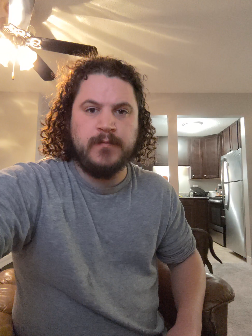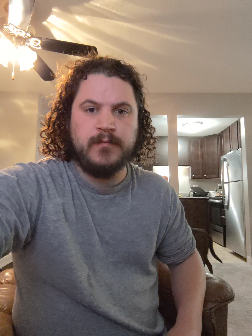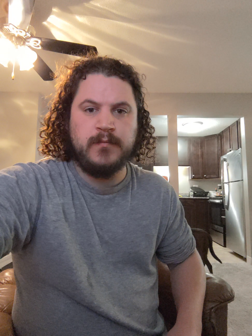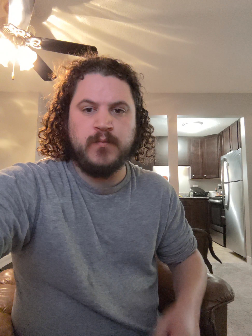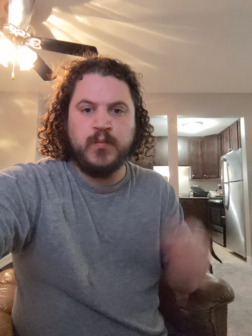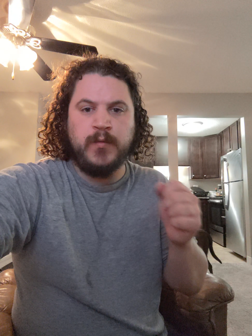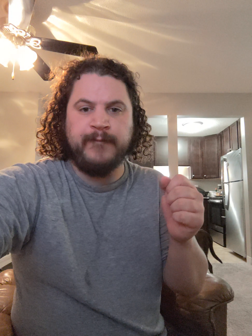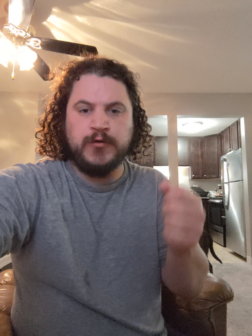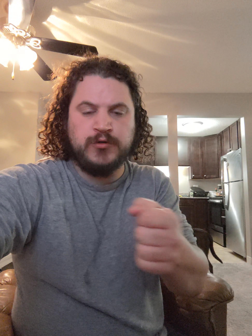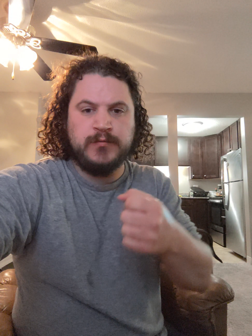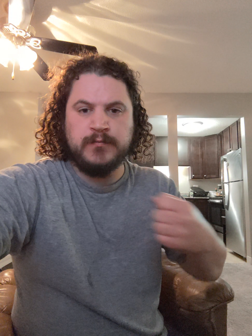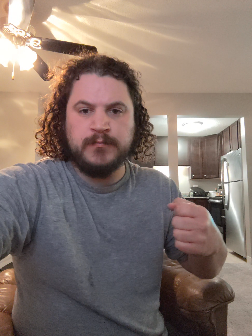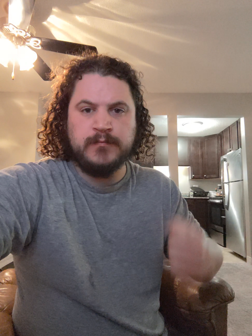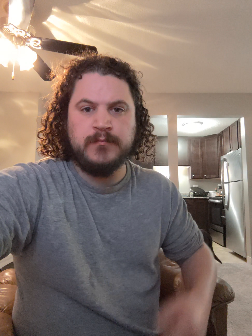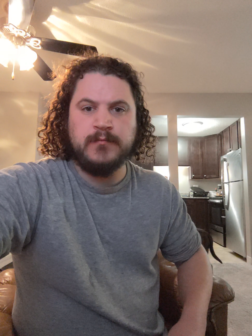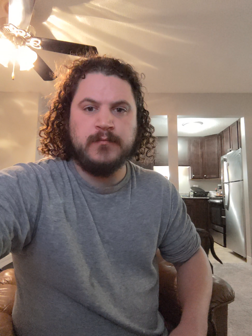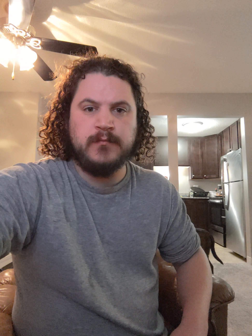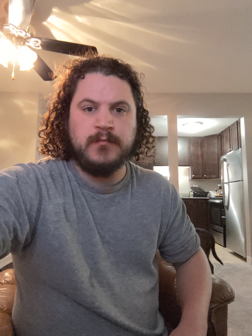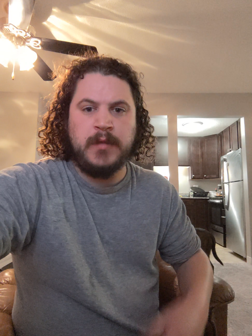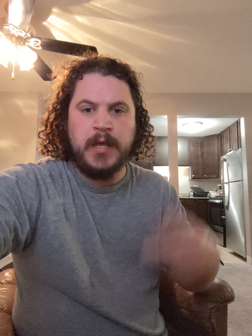refrigerator